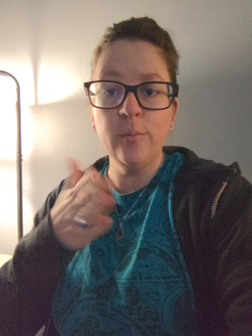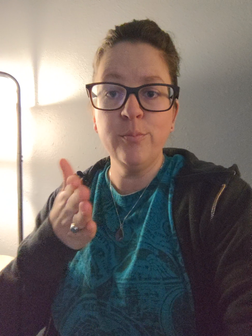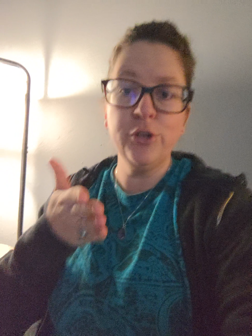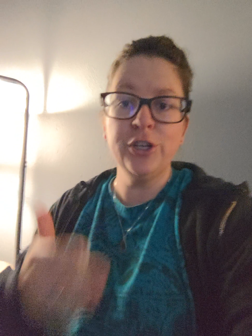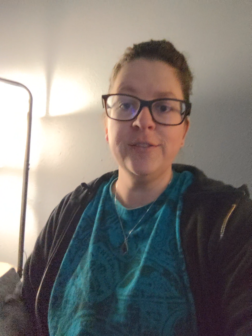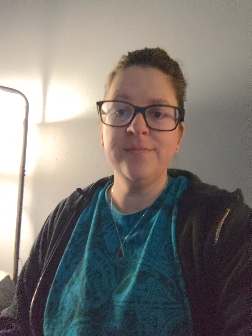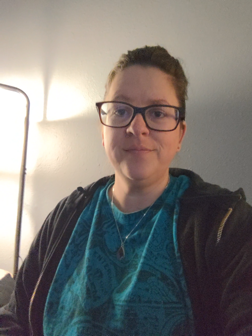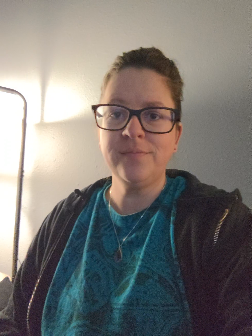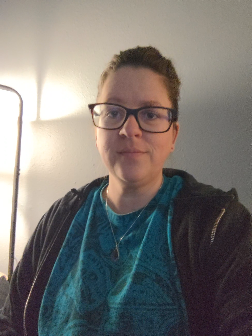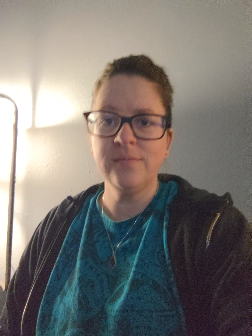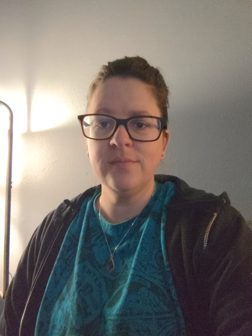book